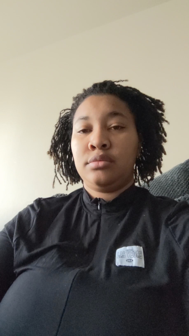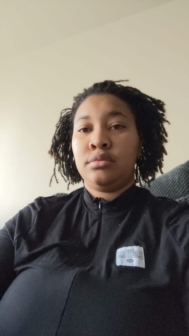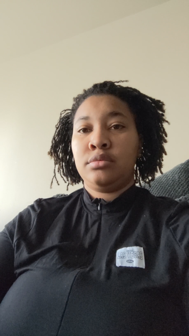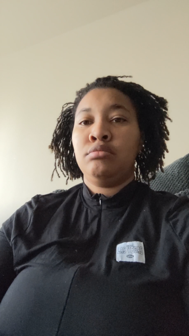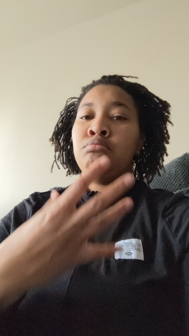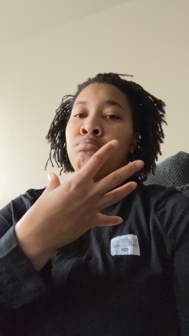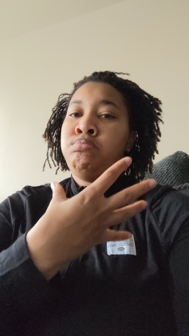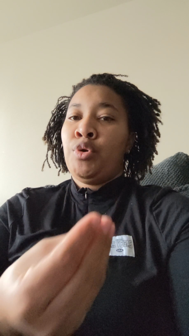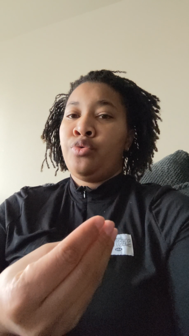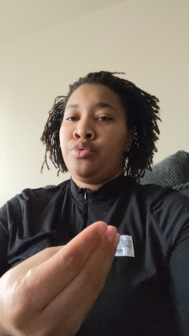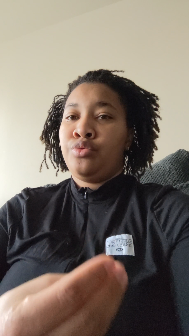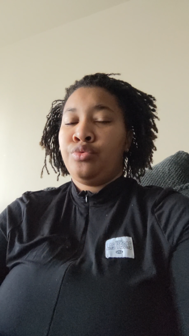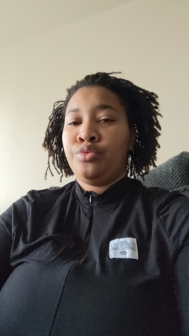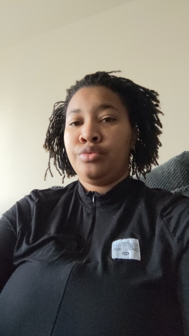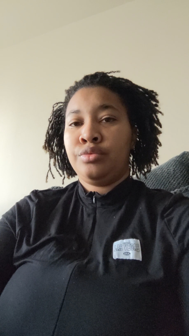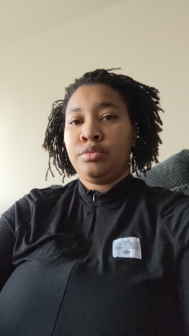poor